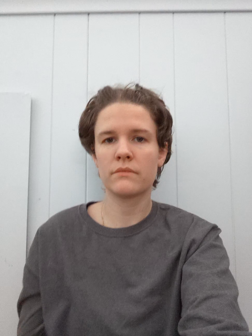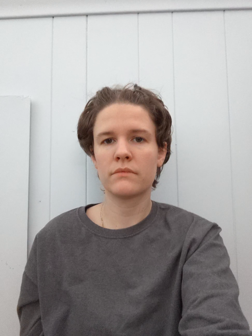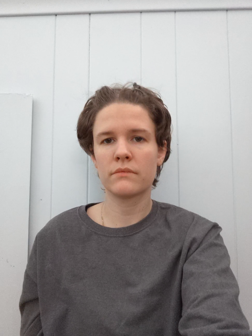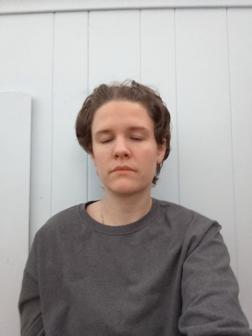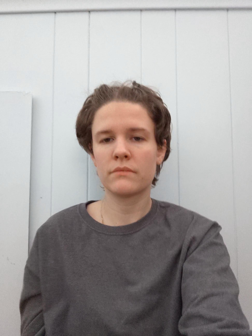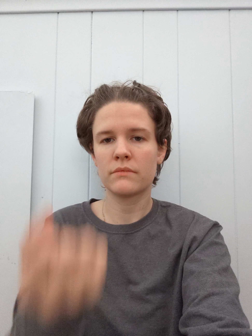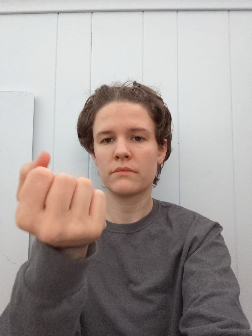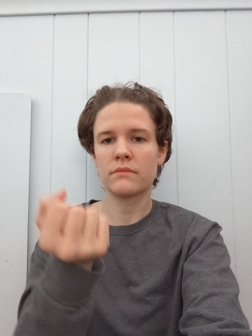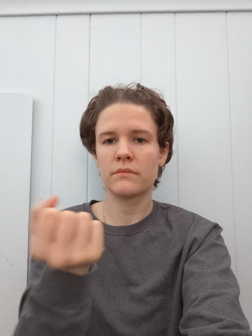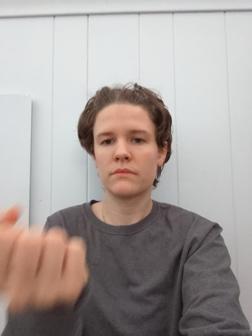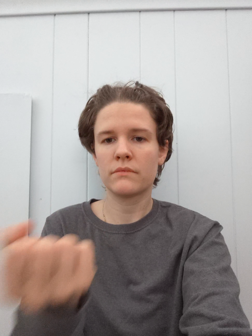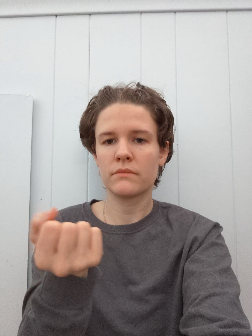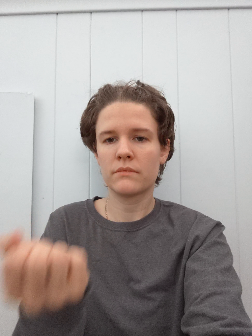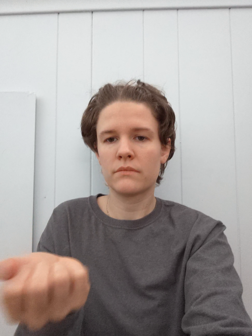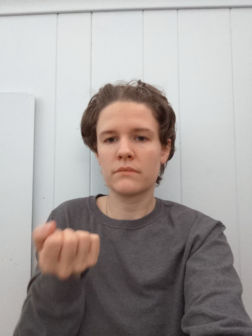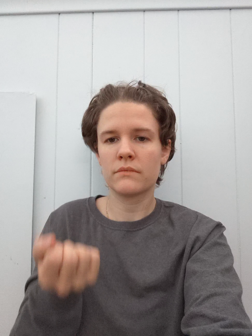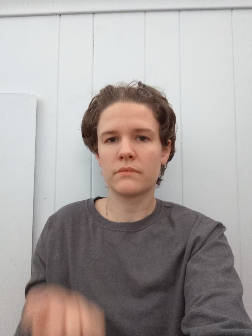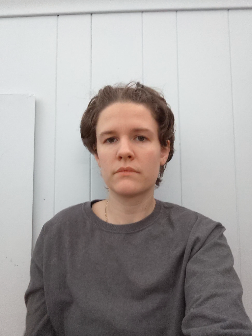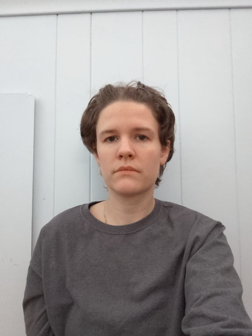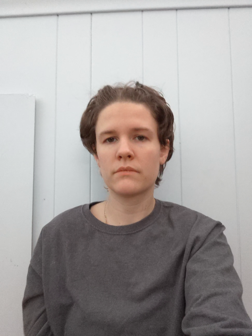drawer